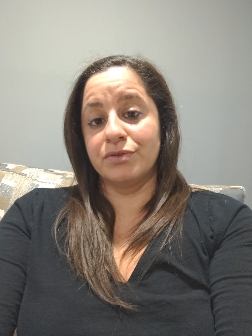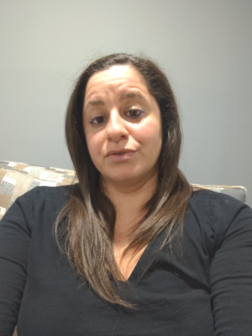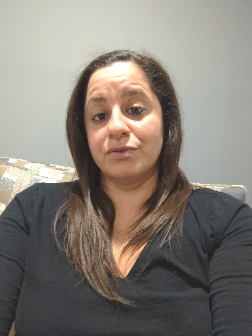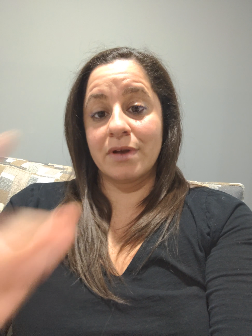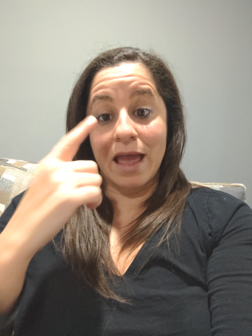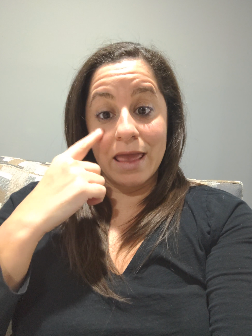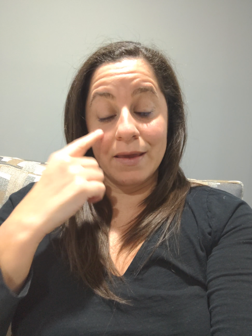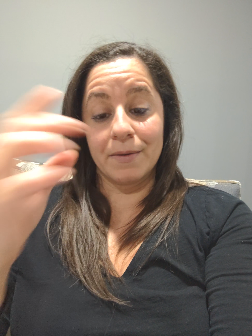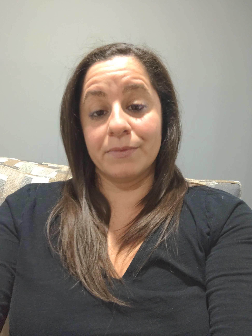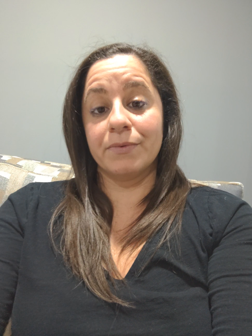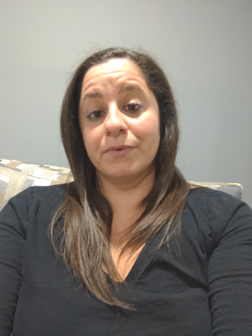eye